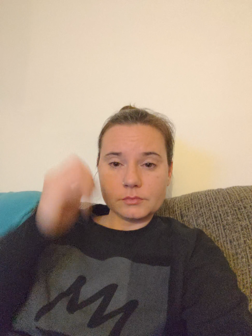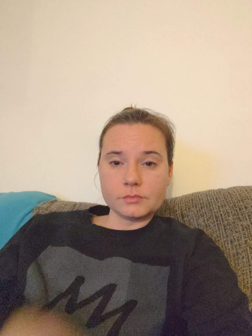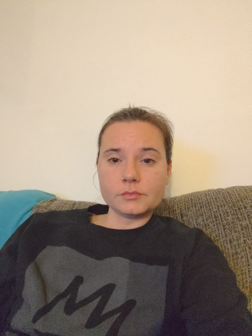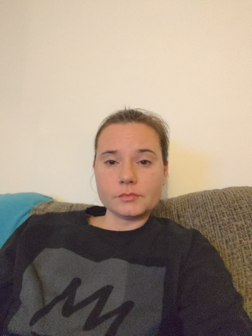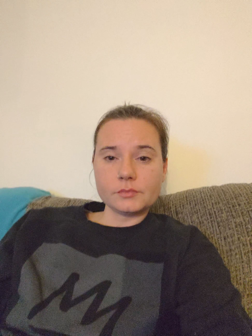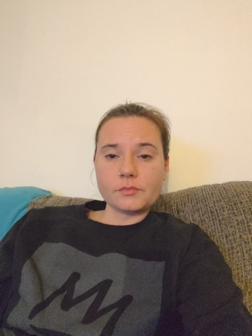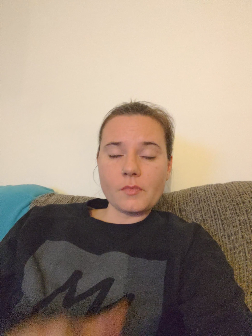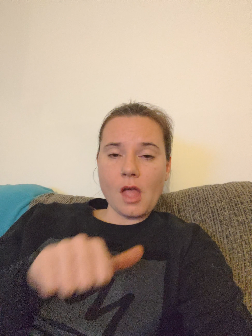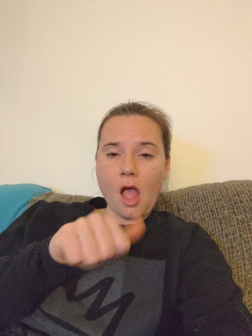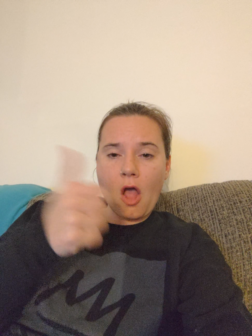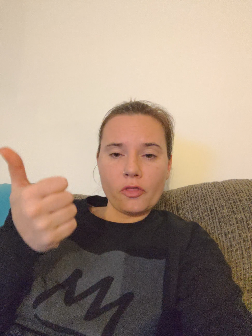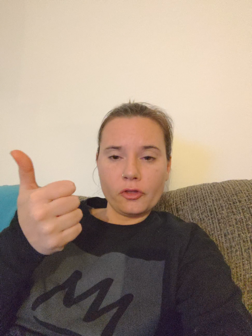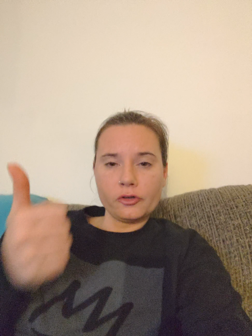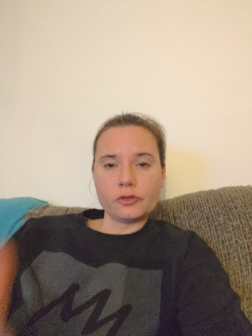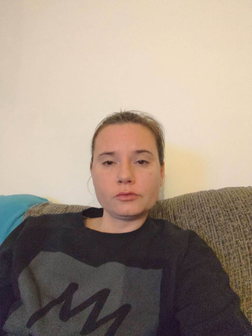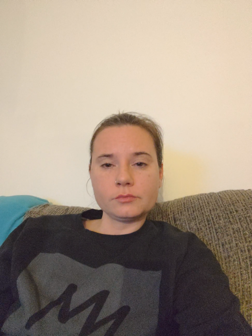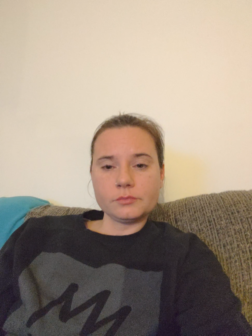another